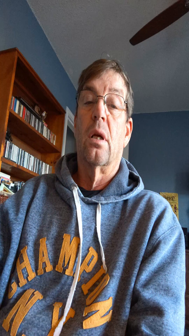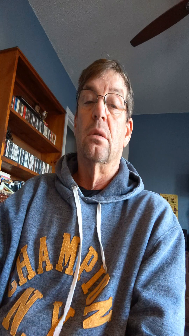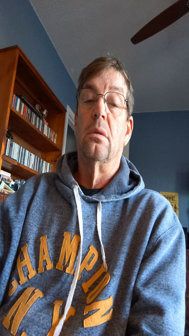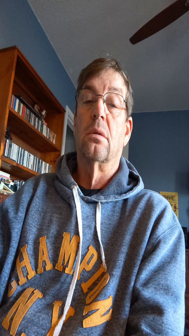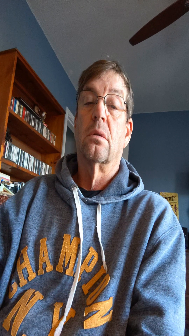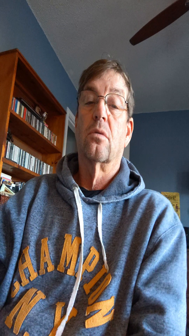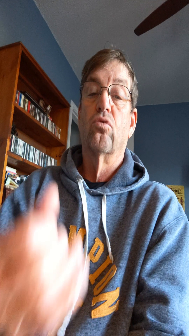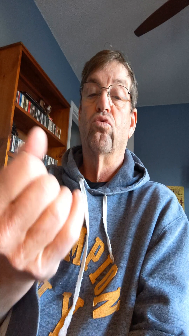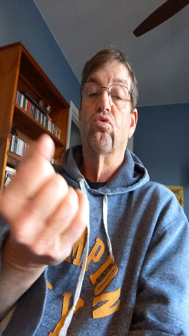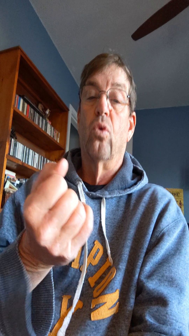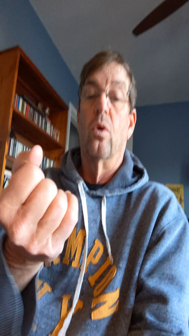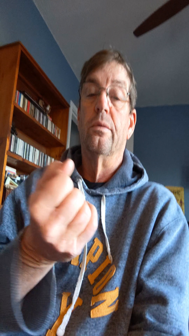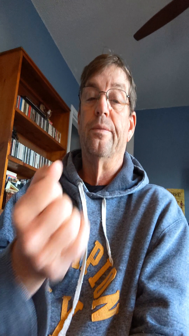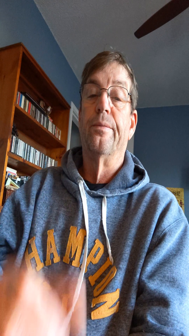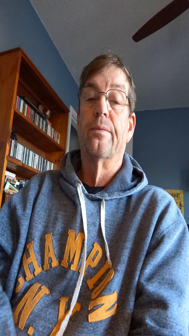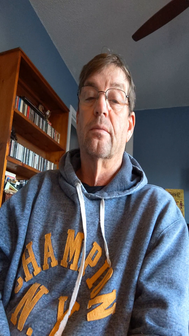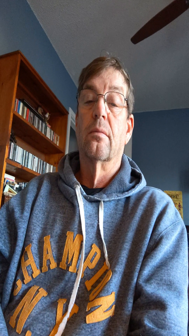drawer